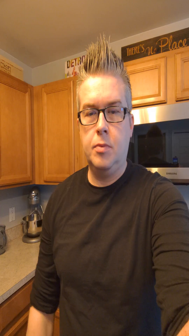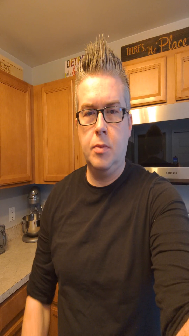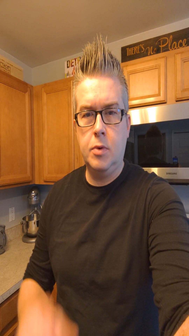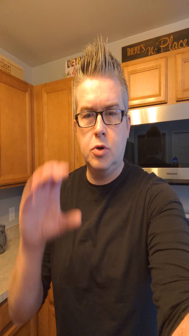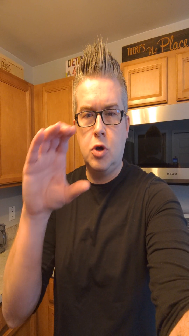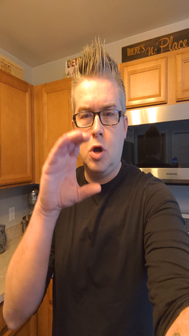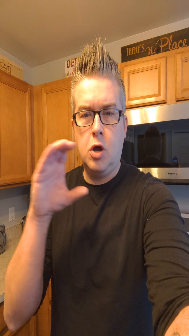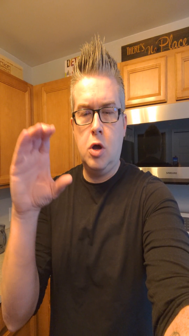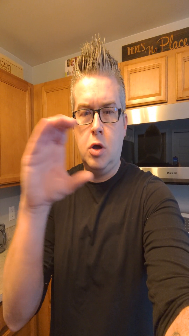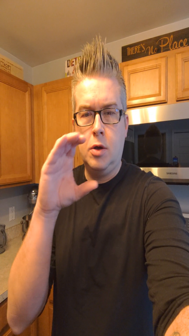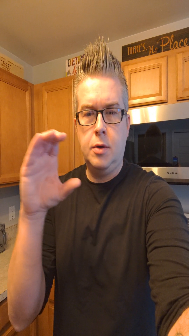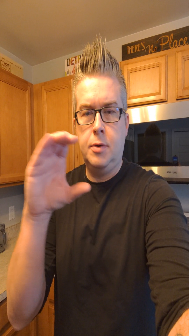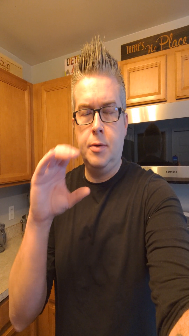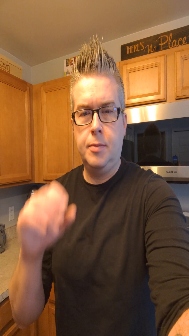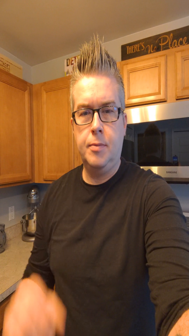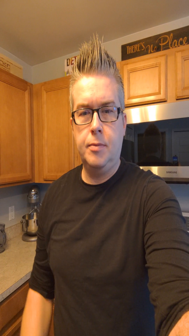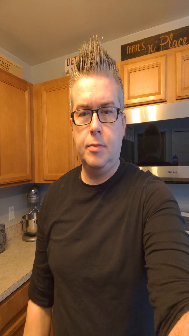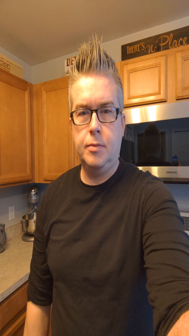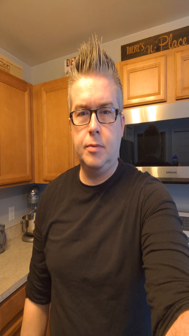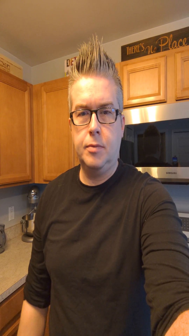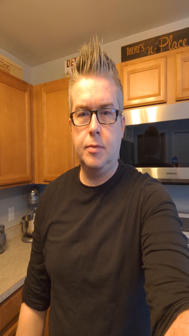chocolate